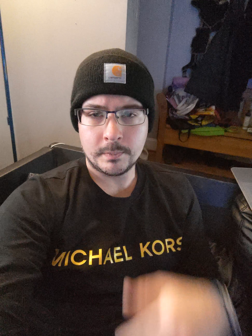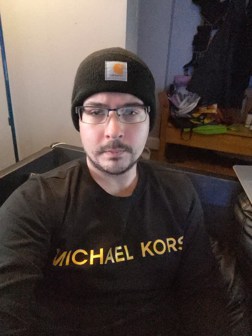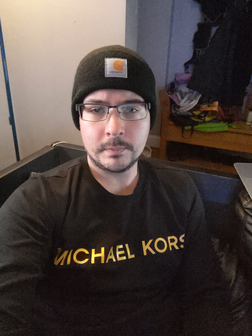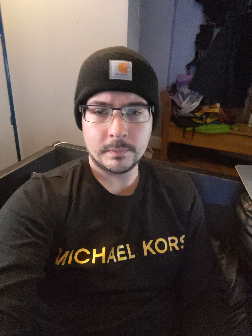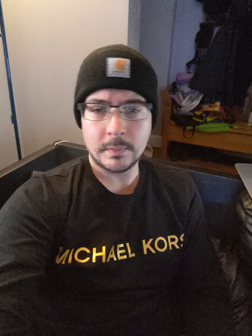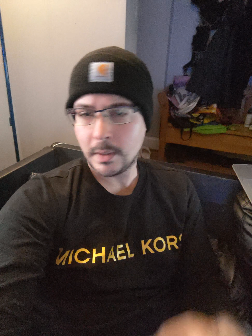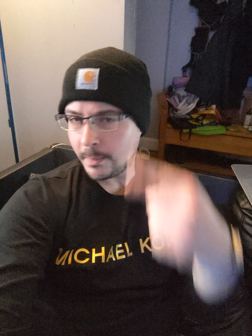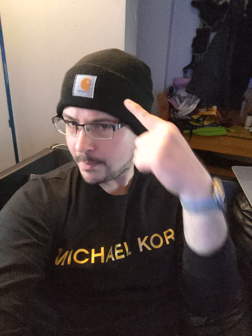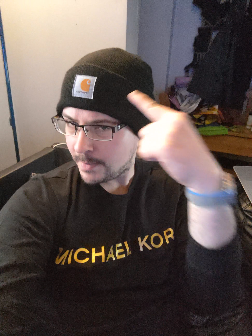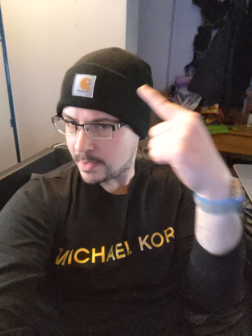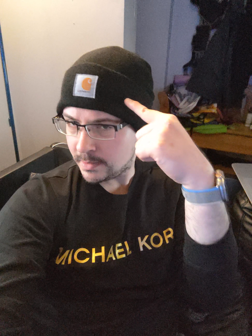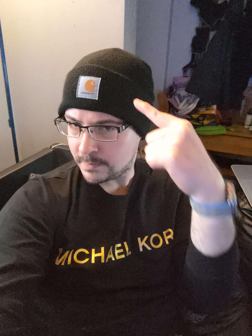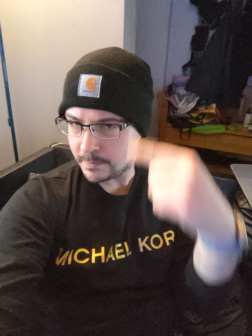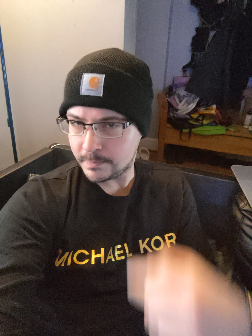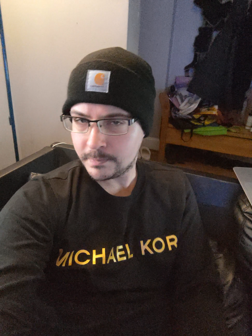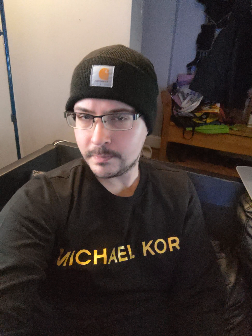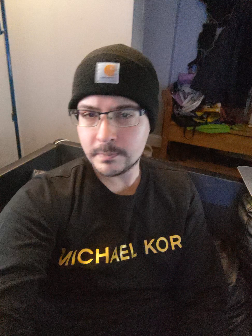penny